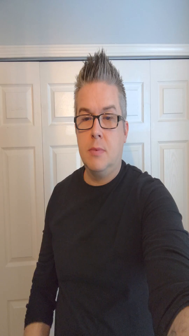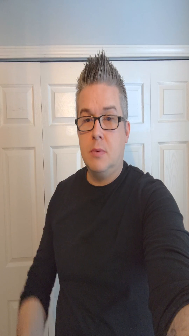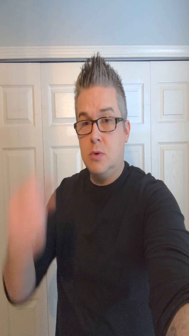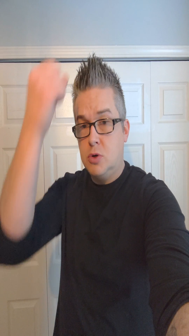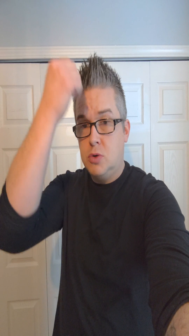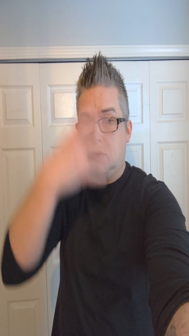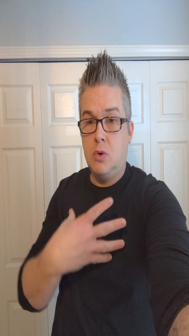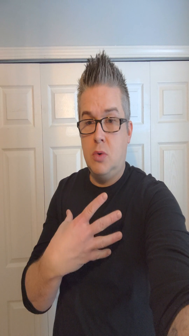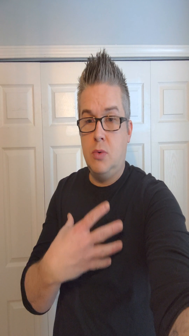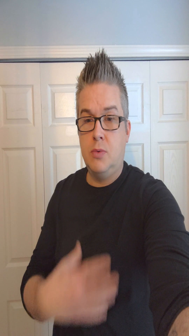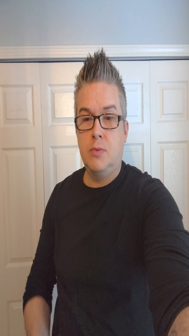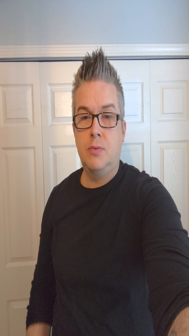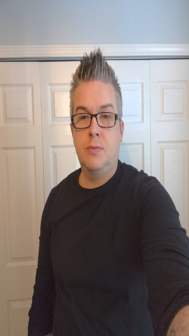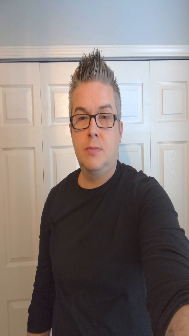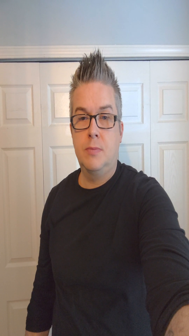shower